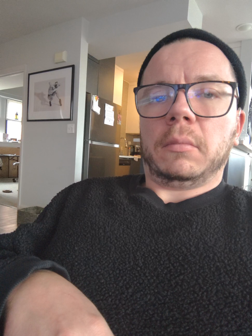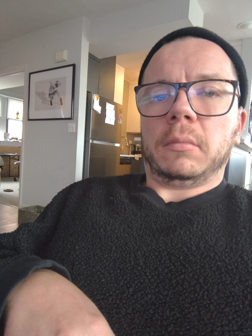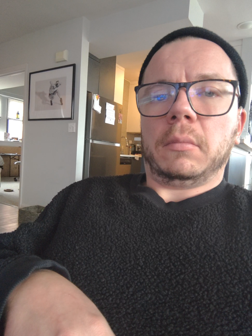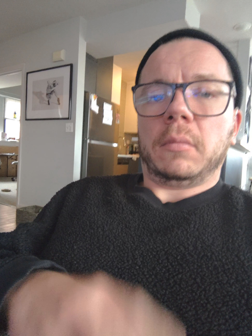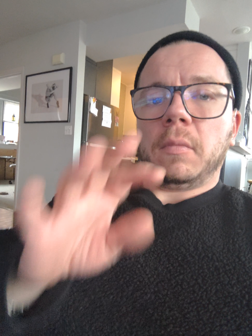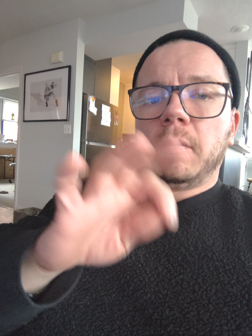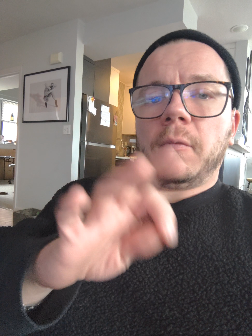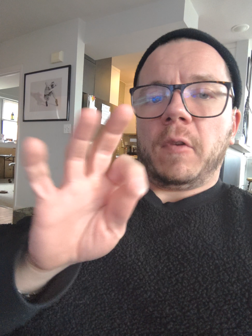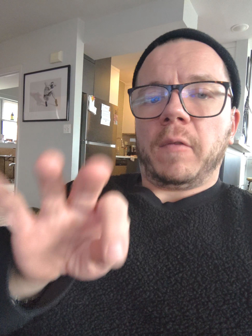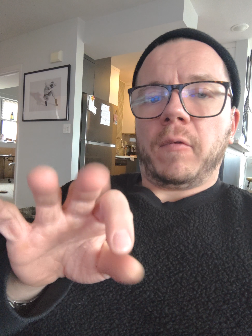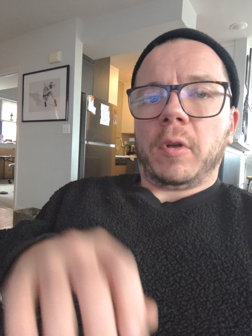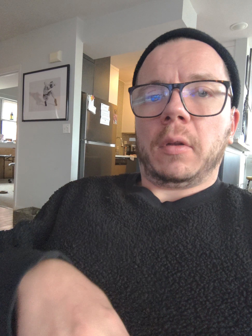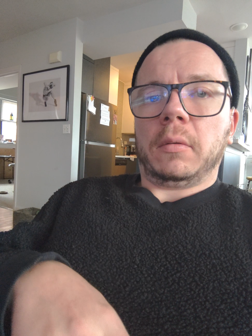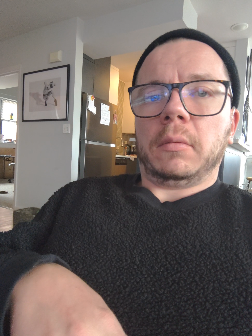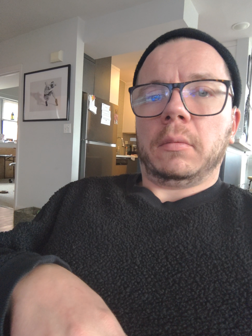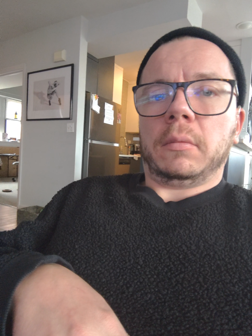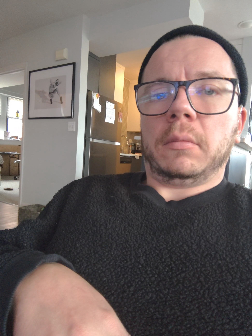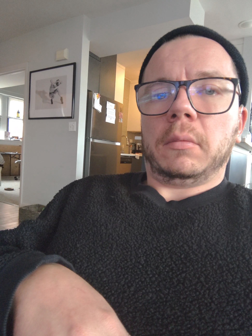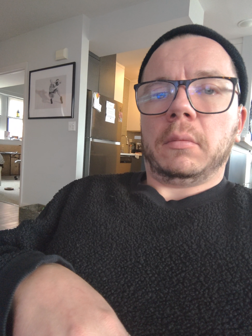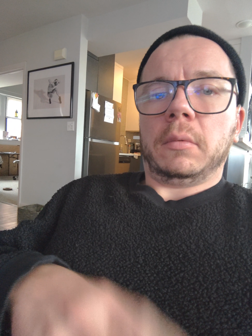french fries